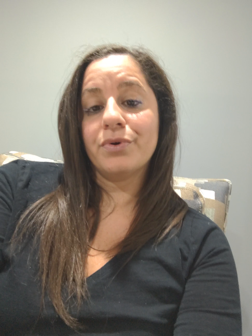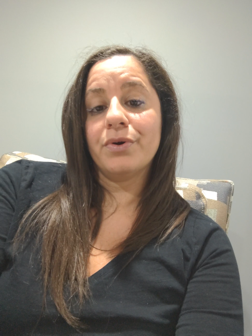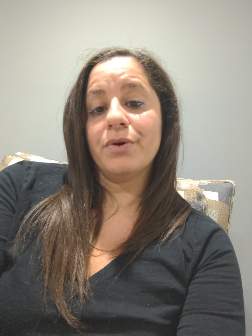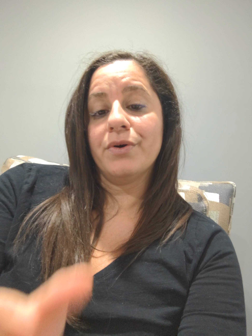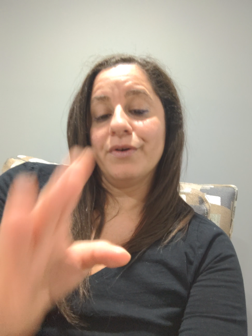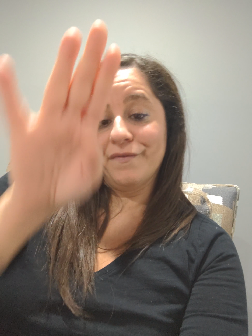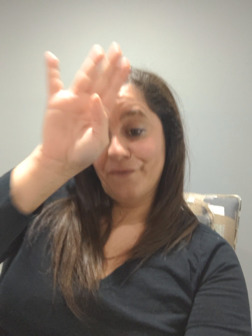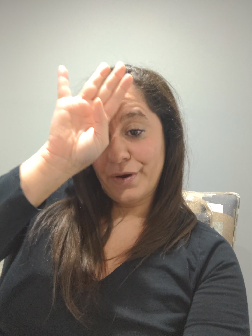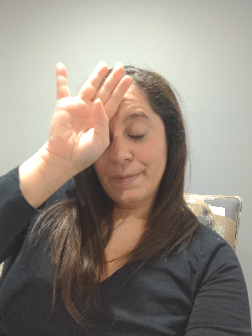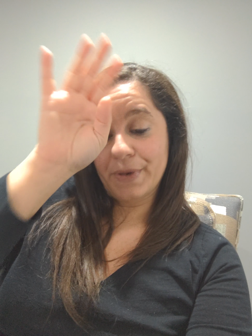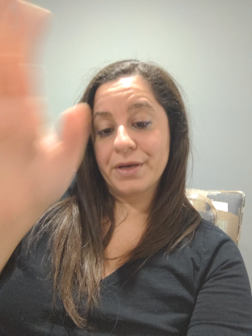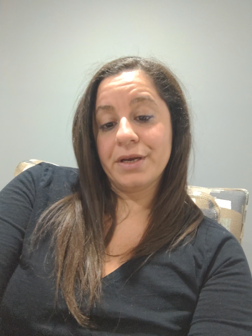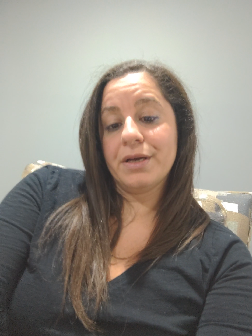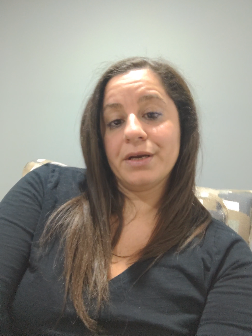fireman